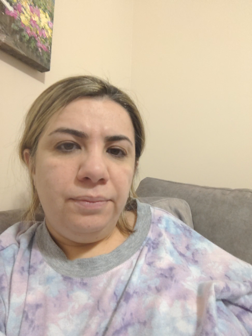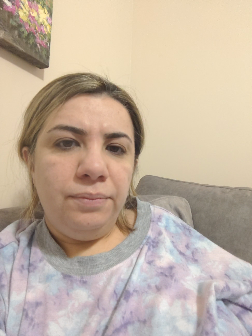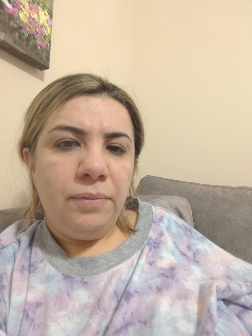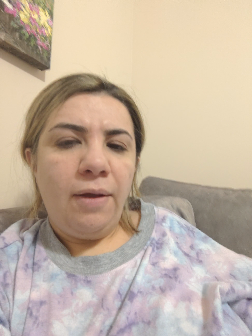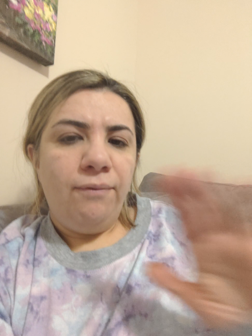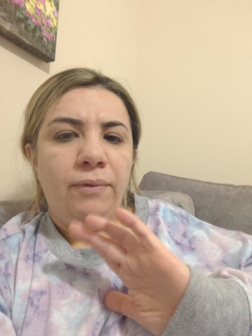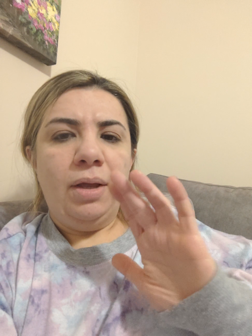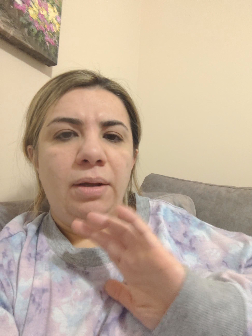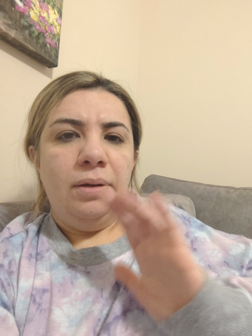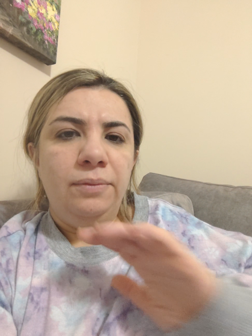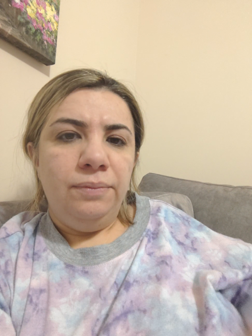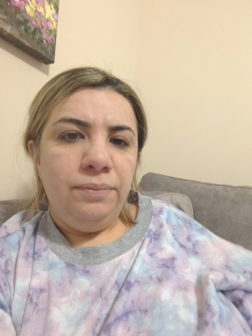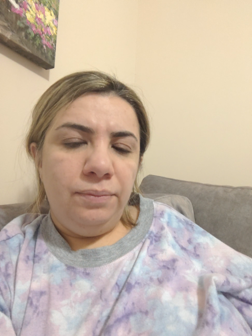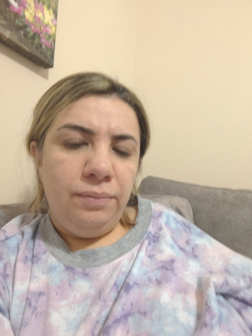fine